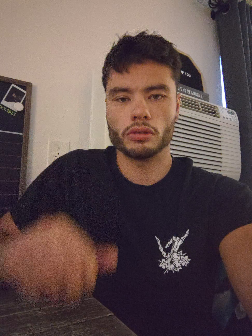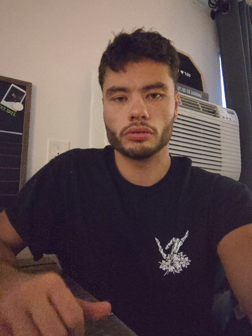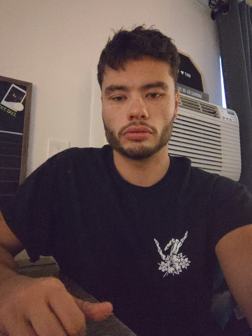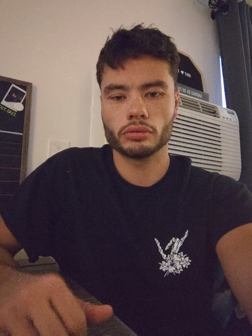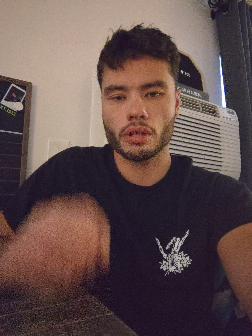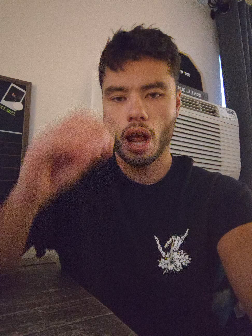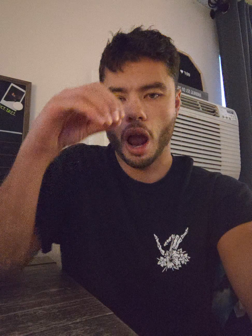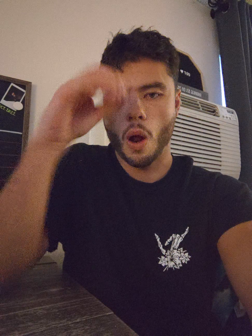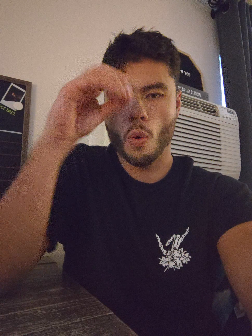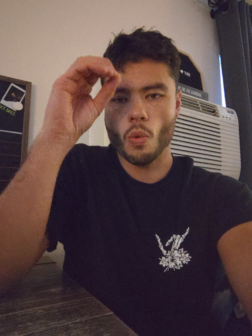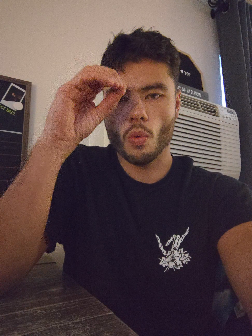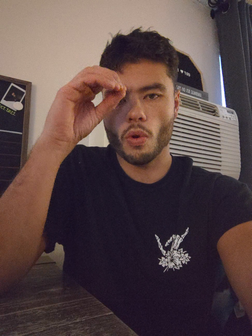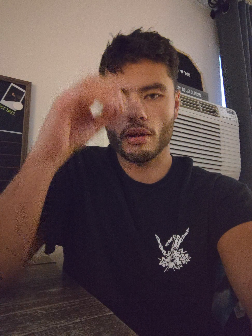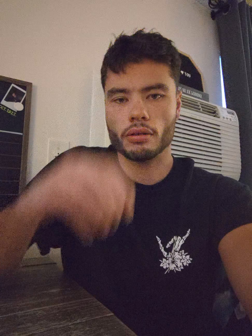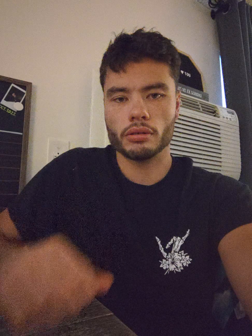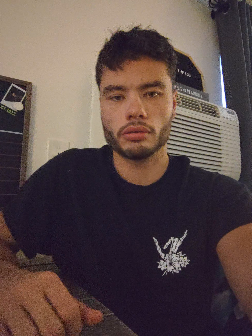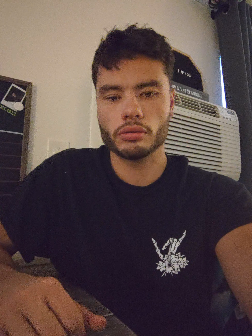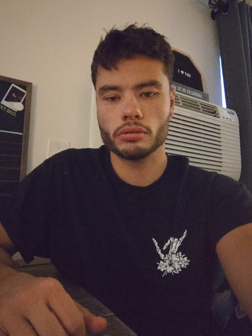owl